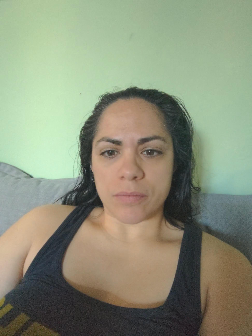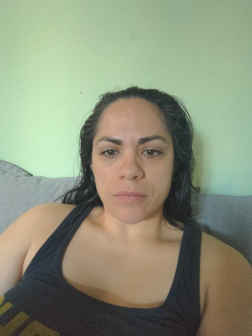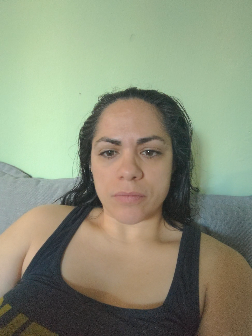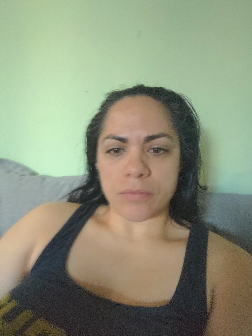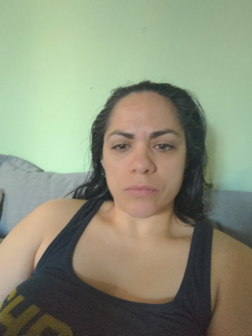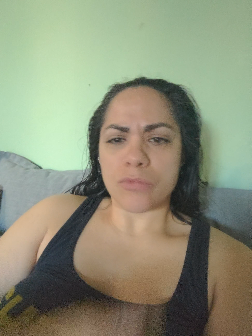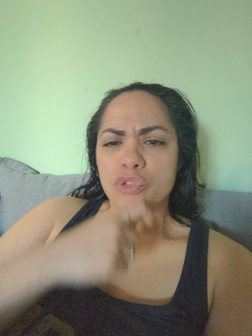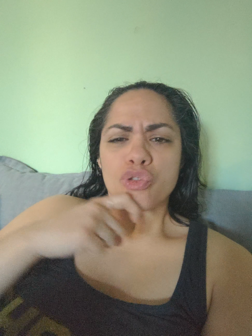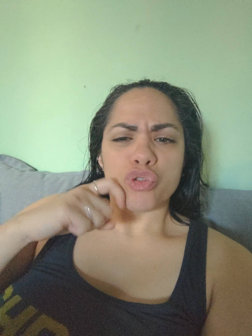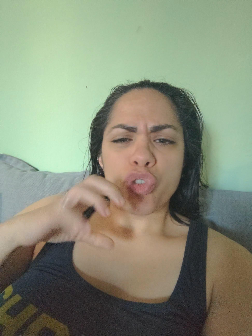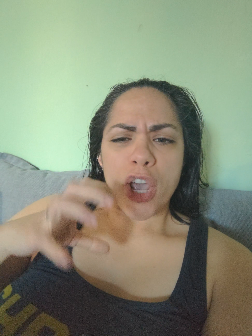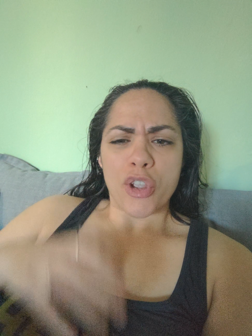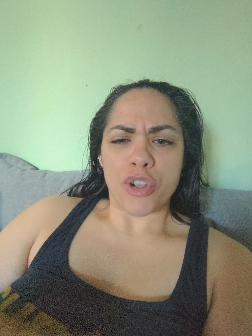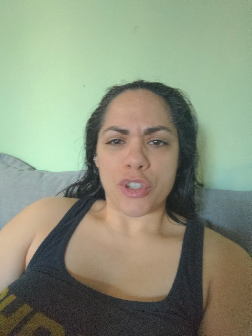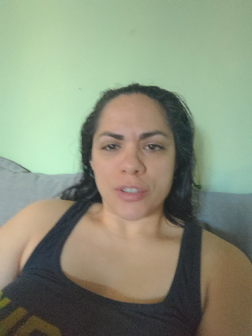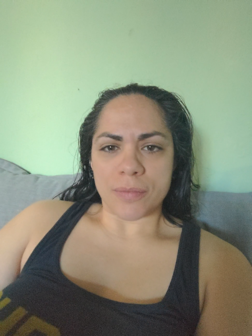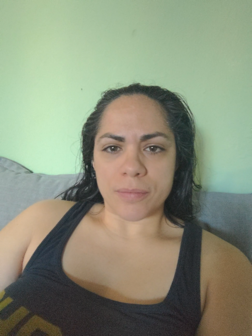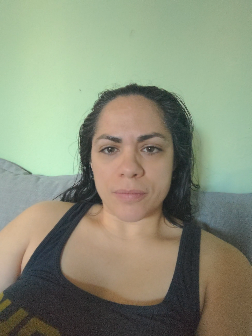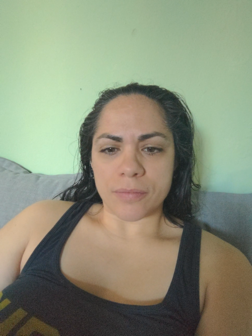dryer